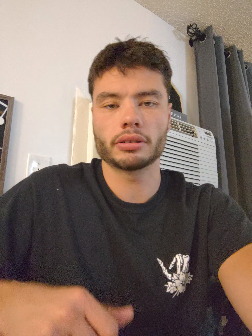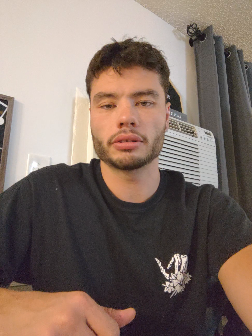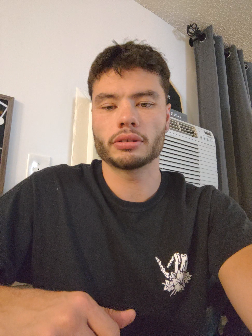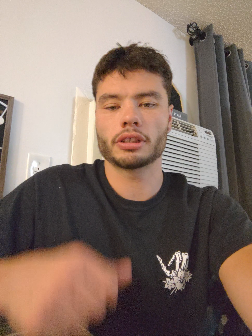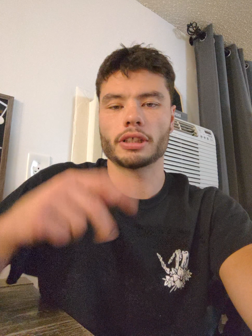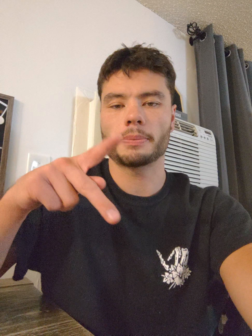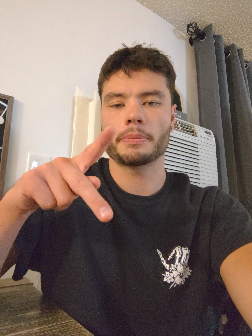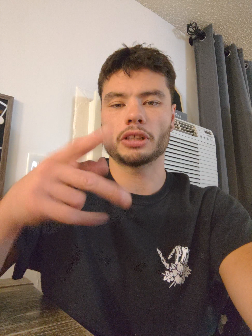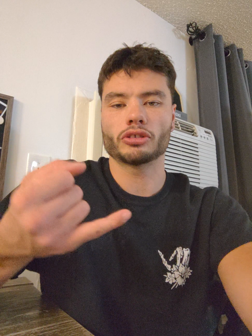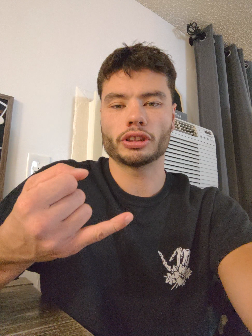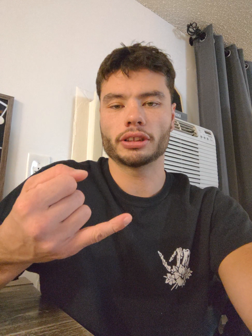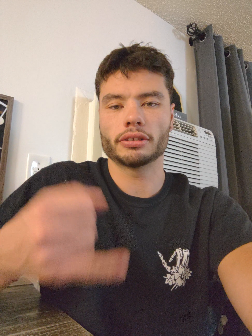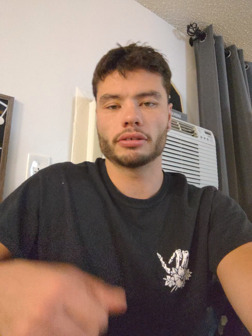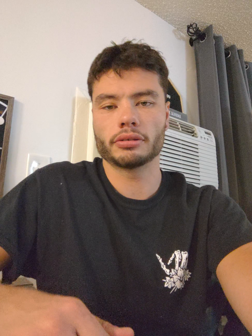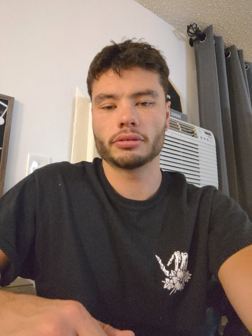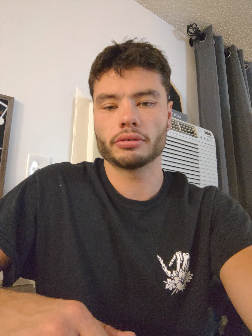pajamas